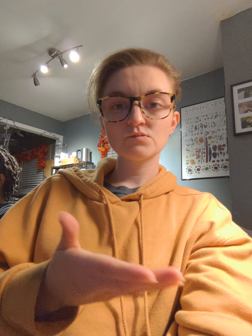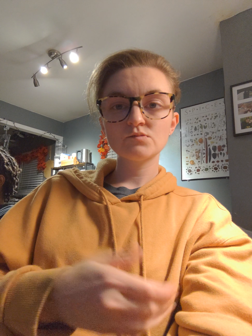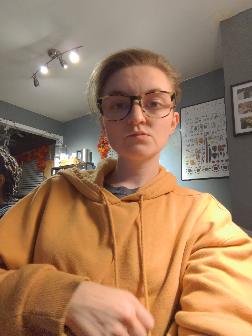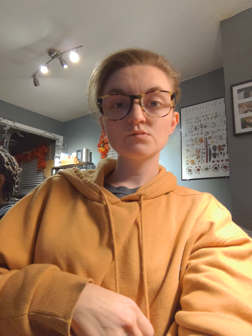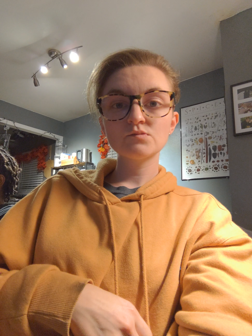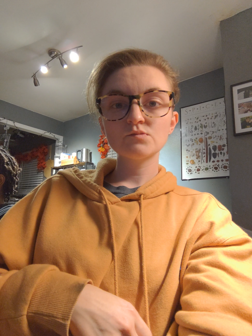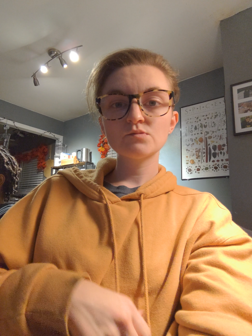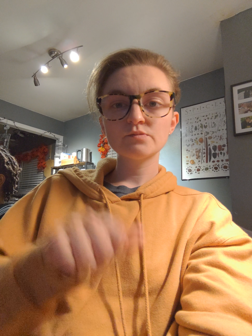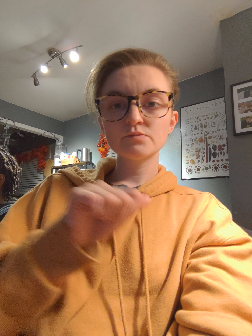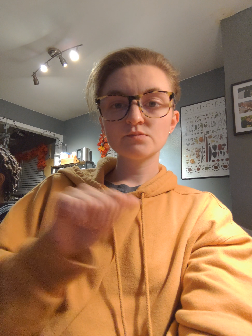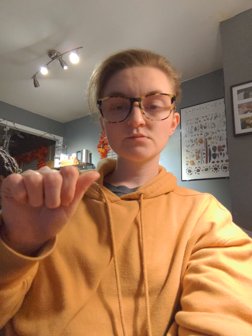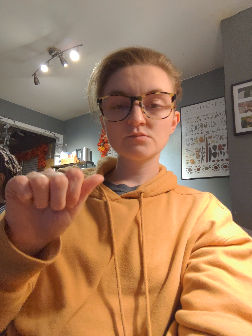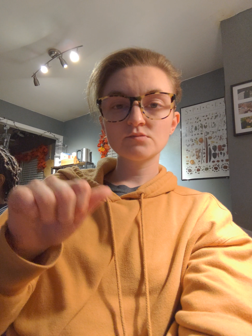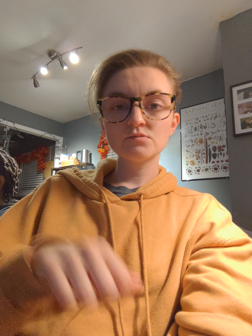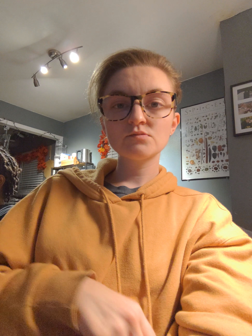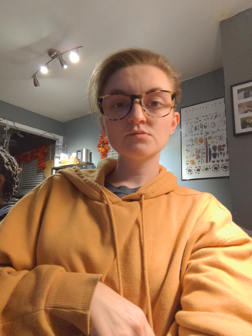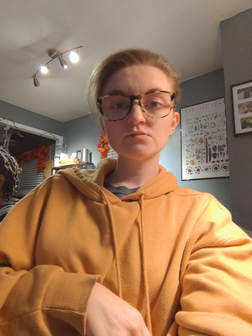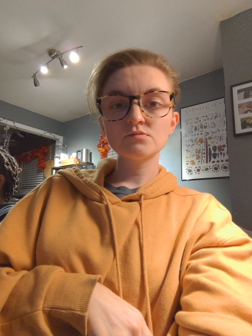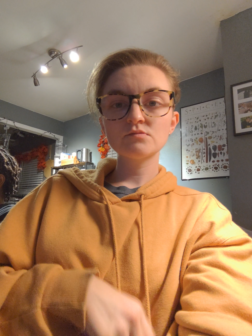a